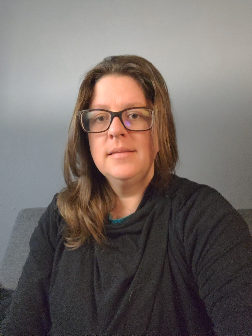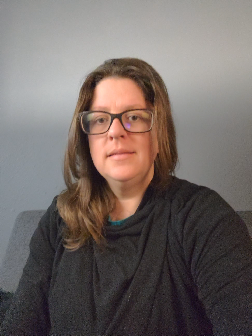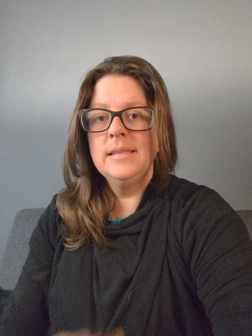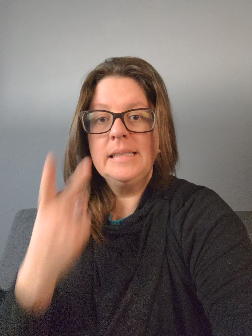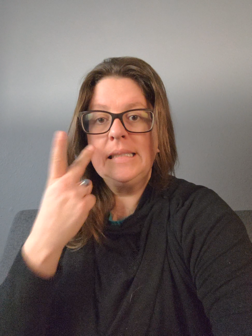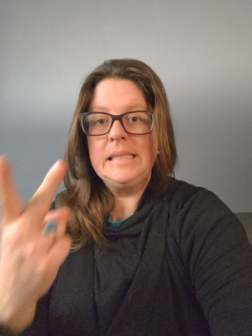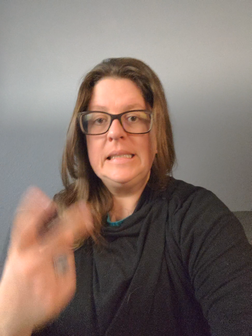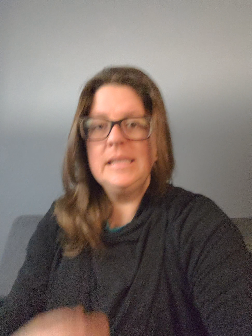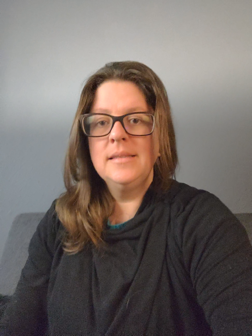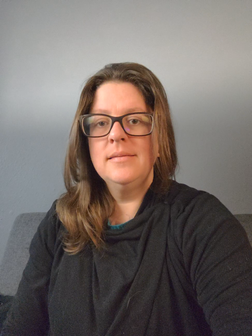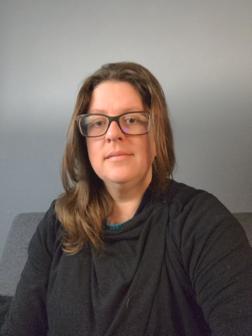see